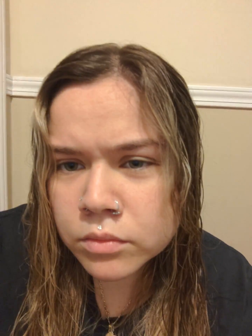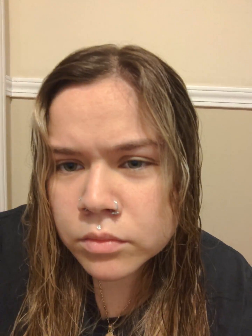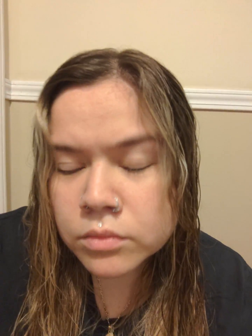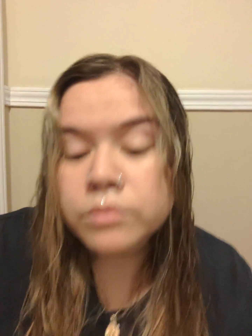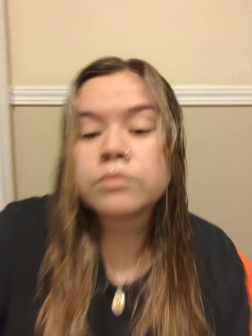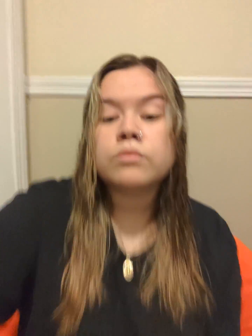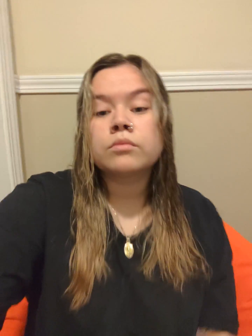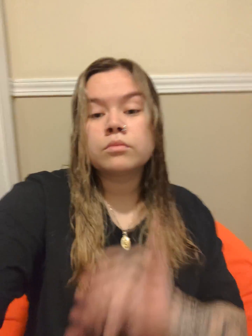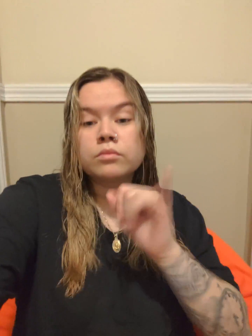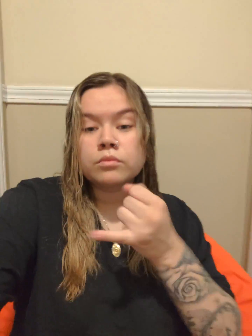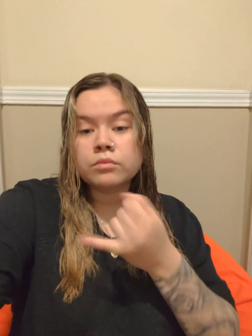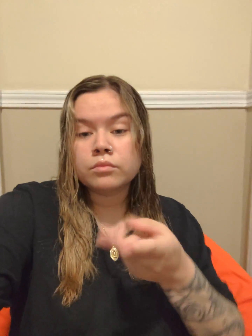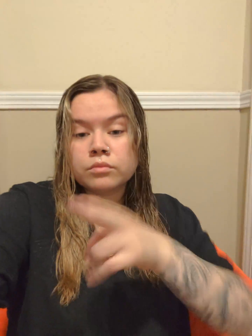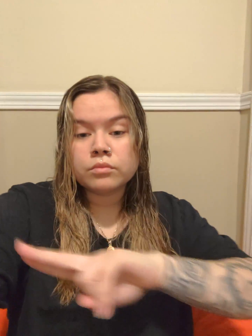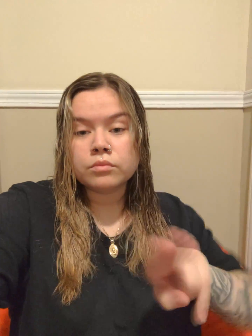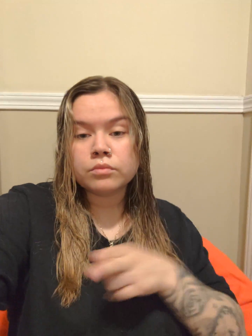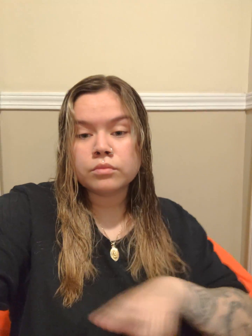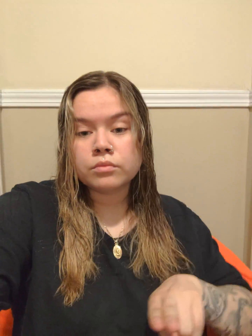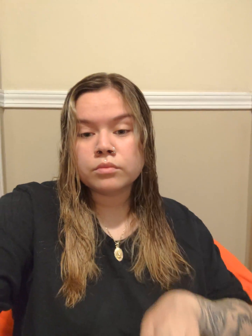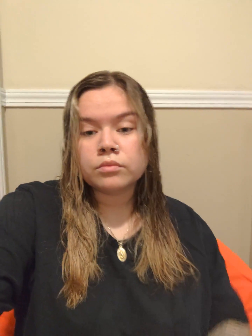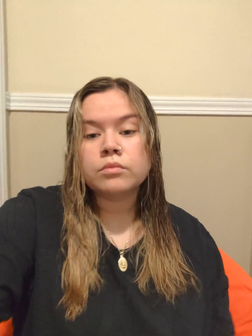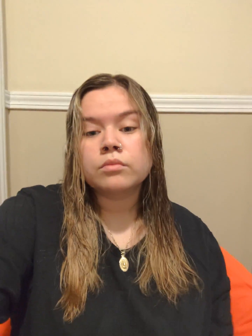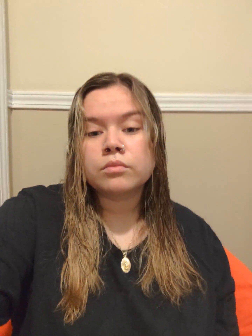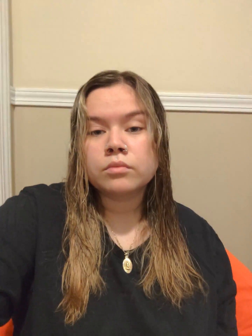jelly